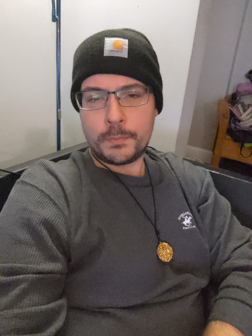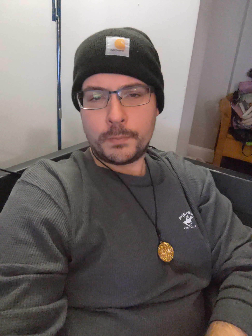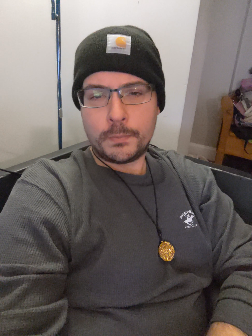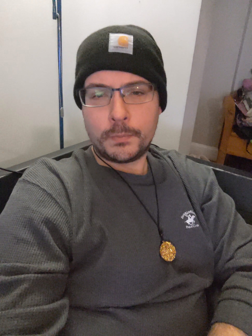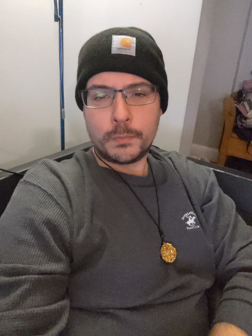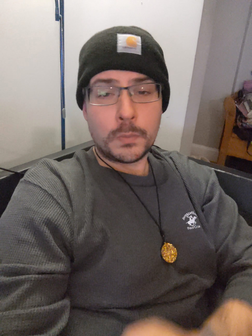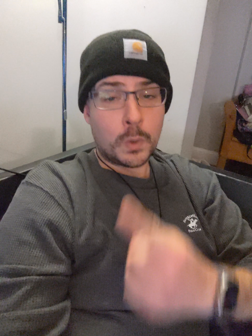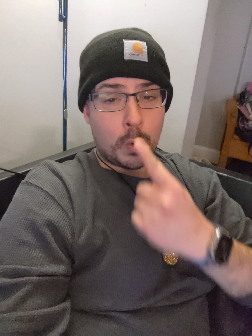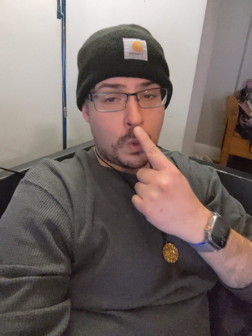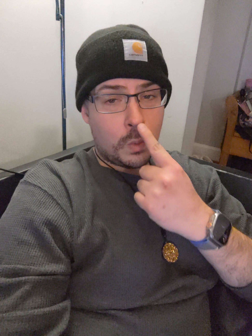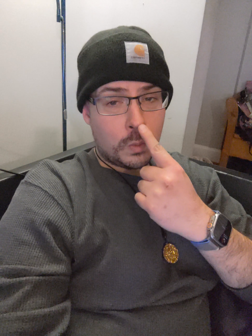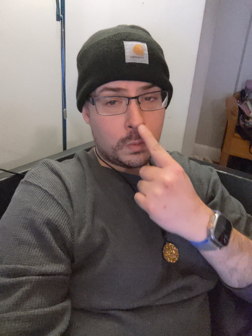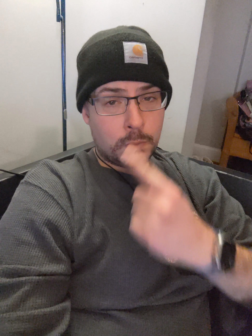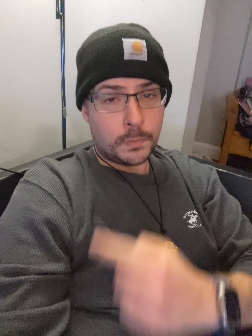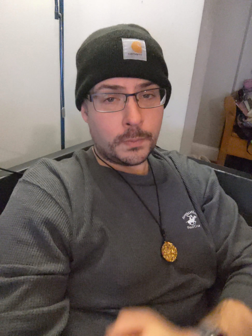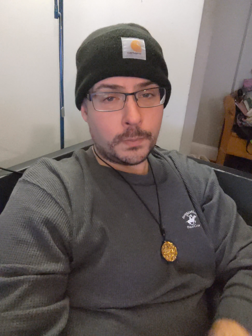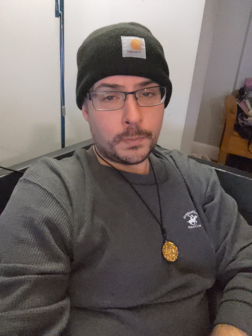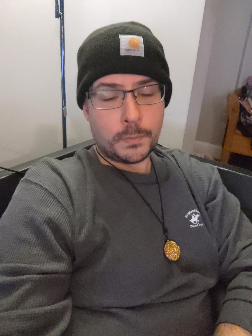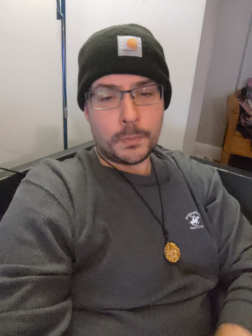nose